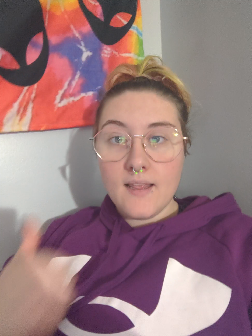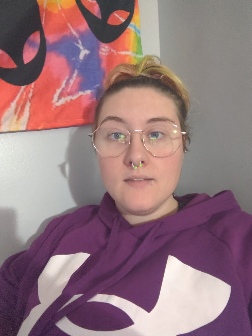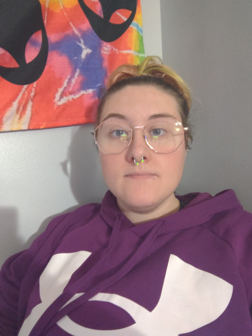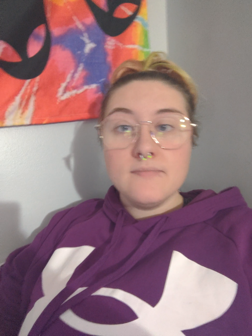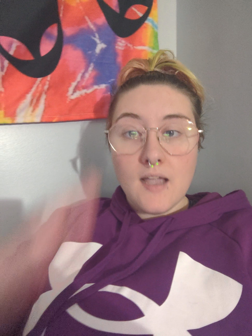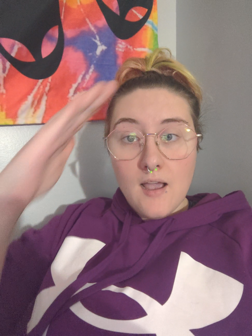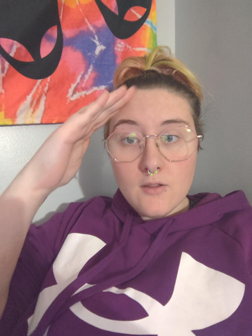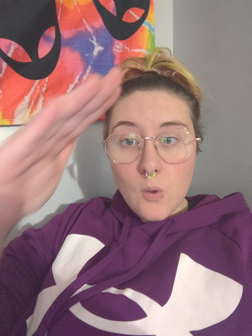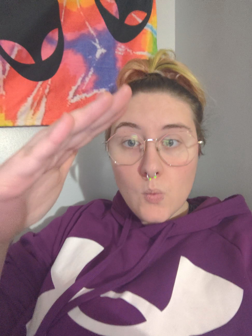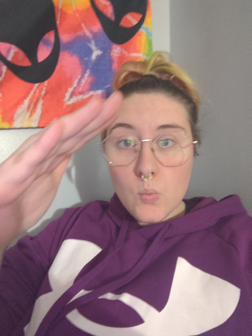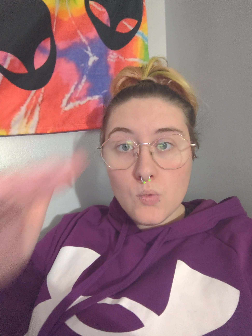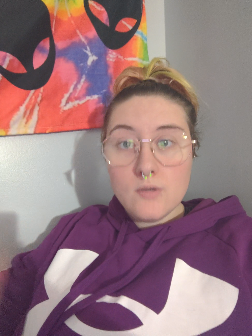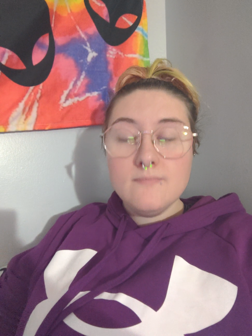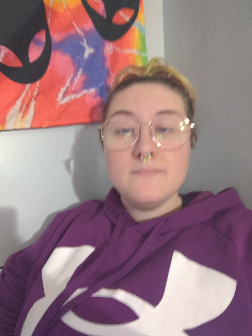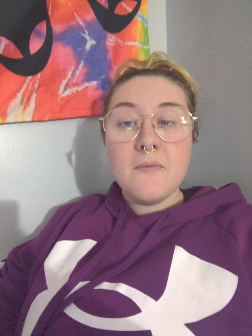hello